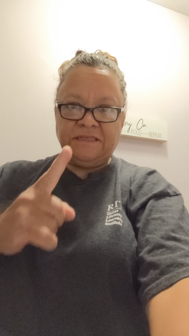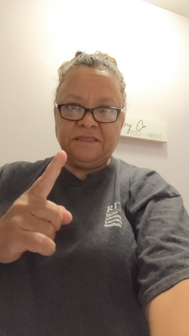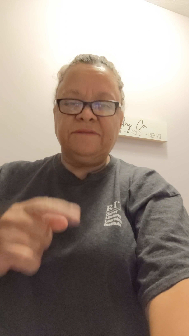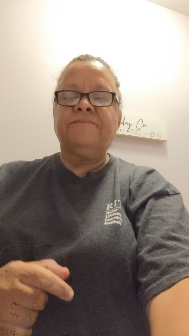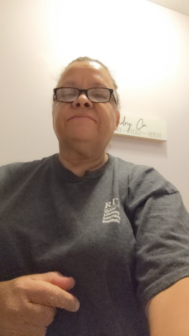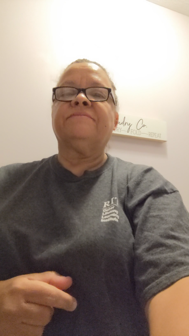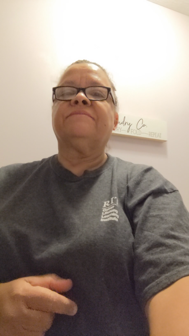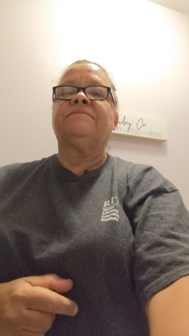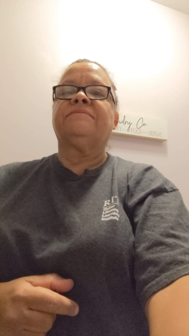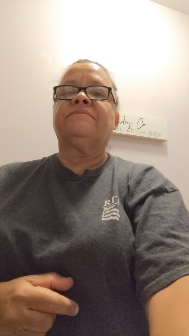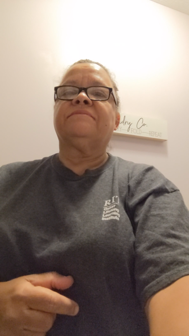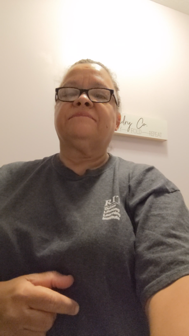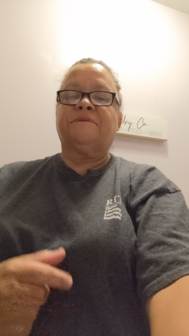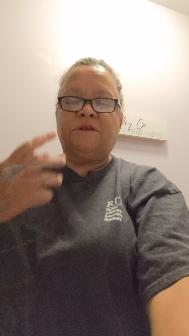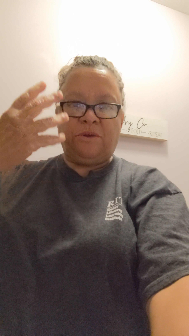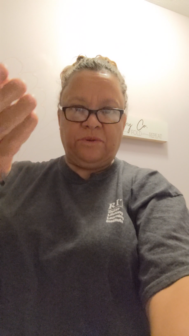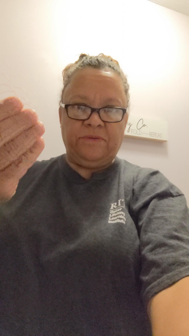got to